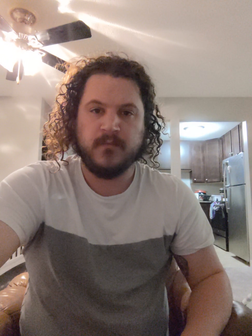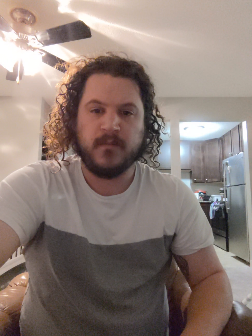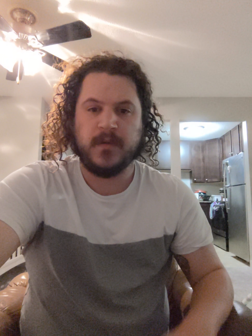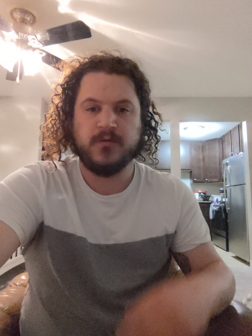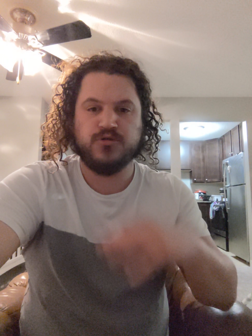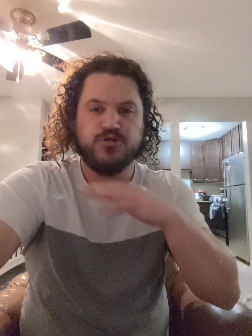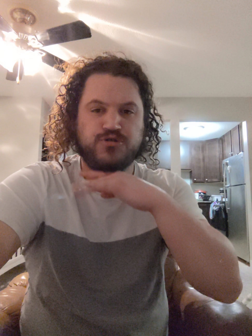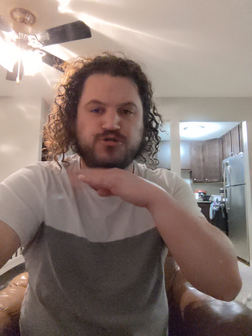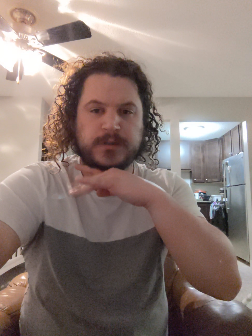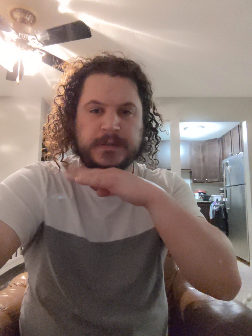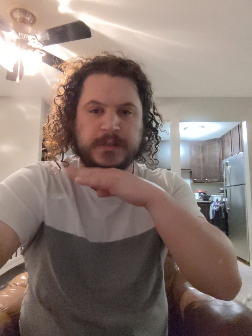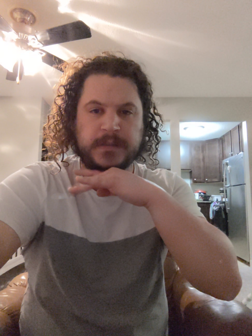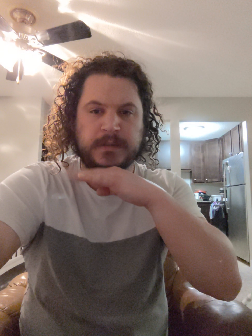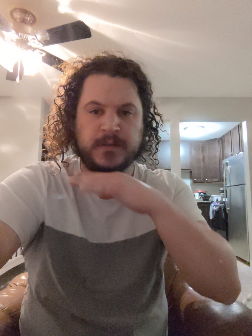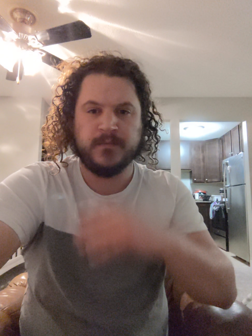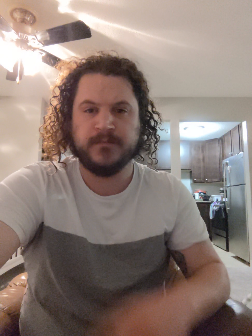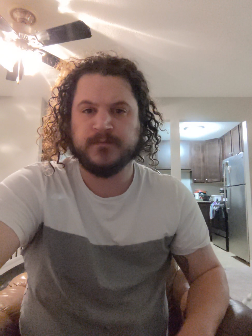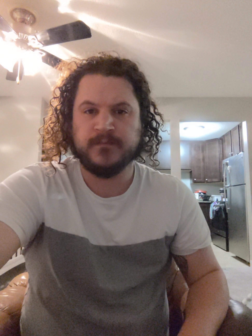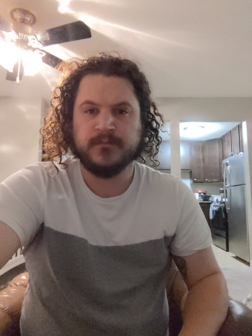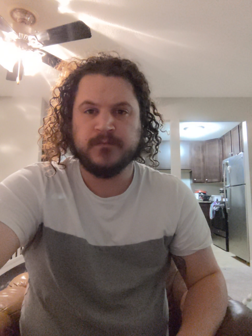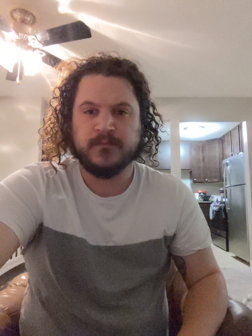dirty